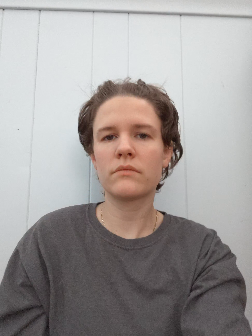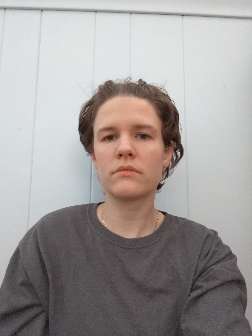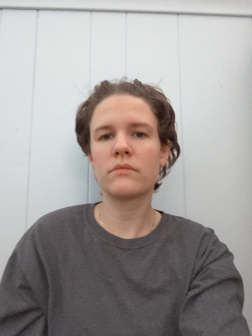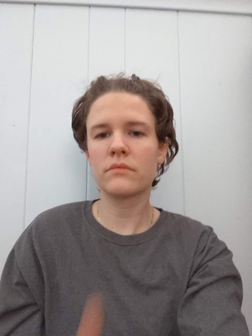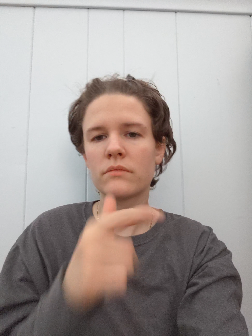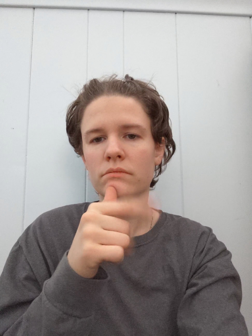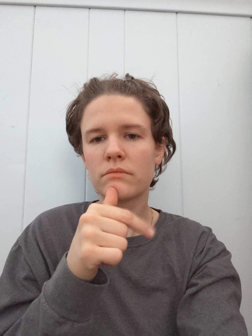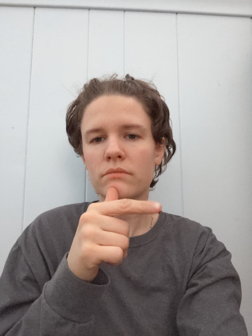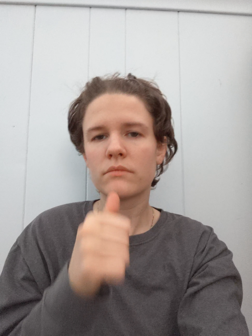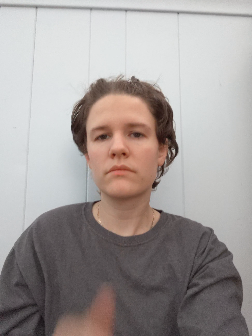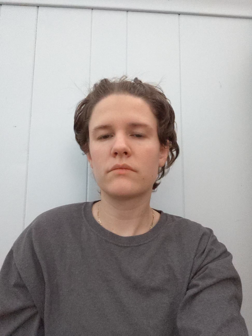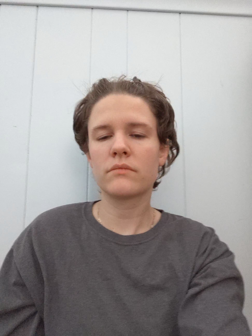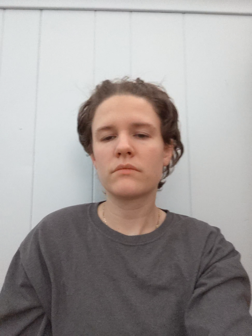who